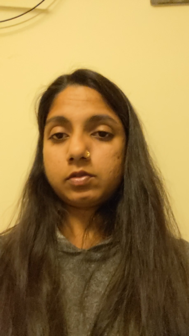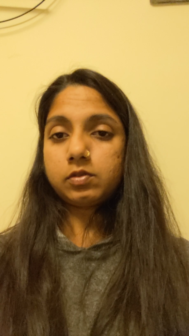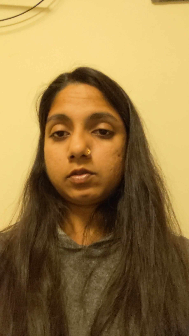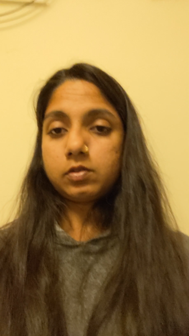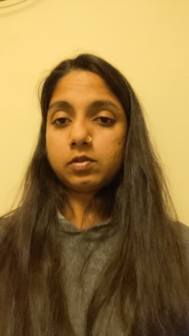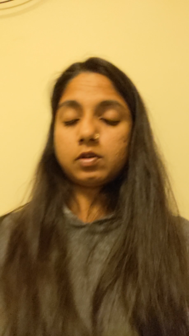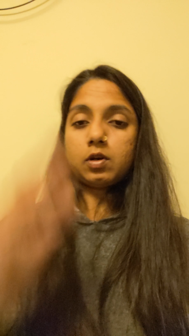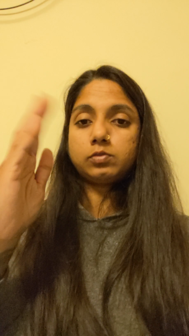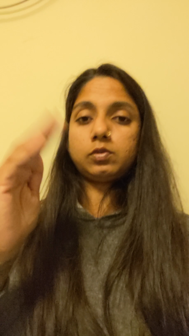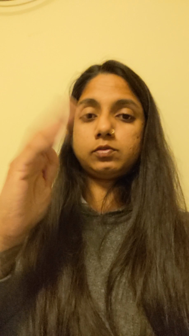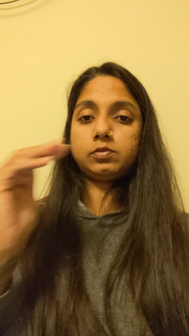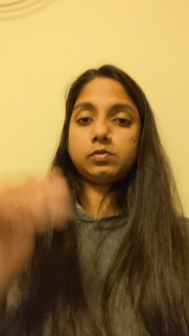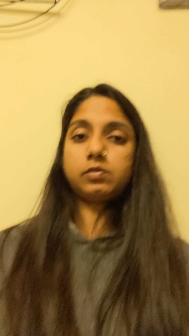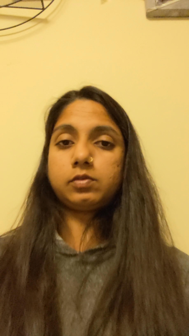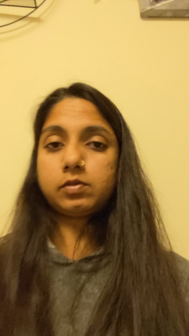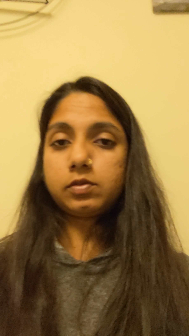downtown